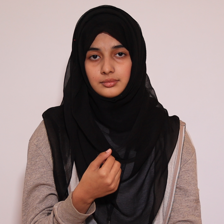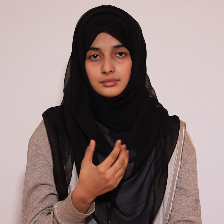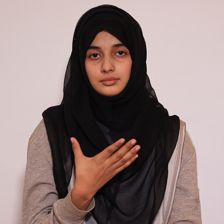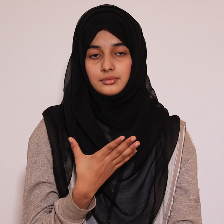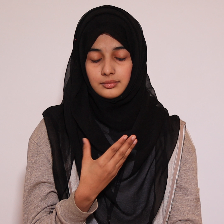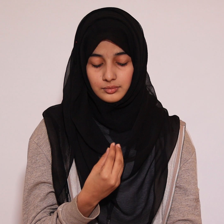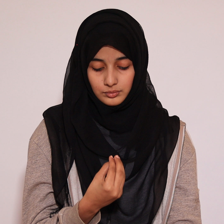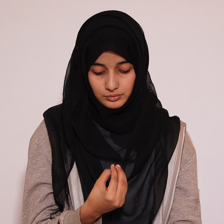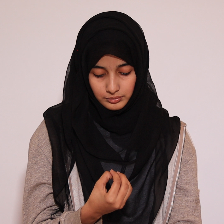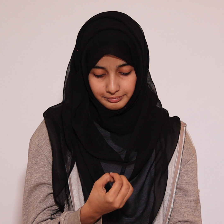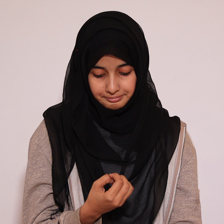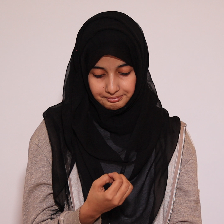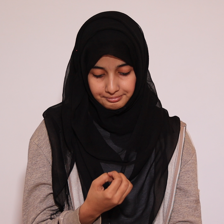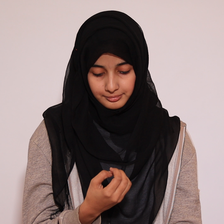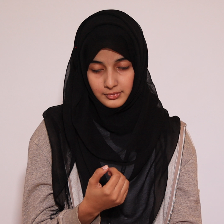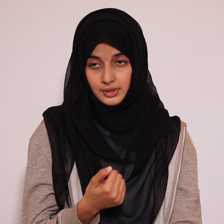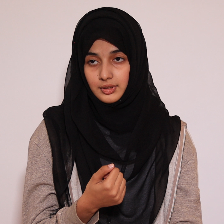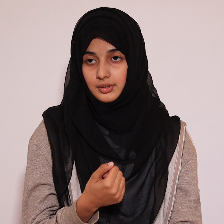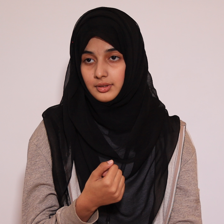sad